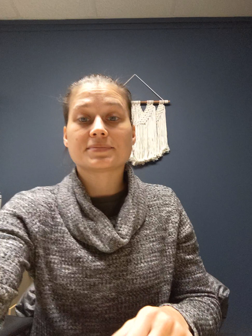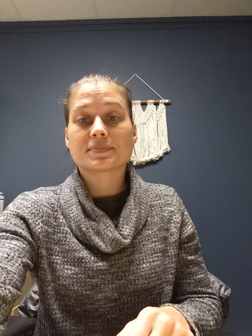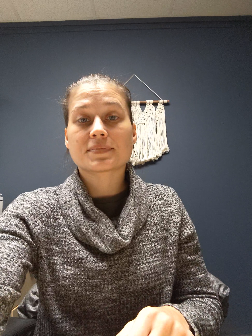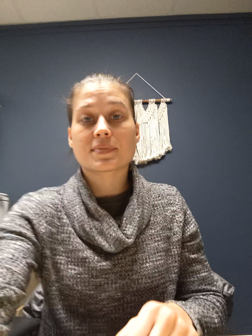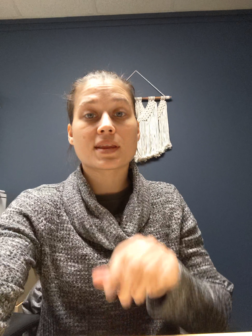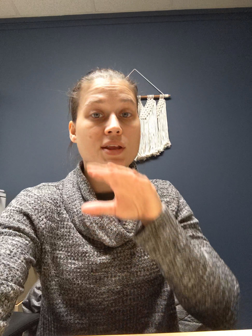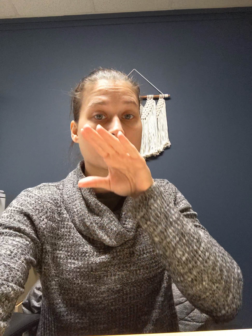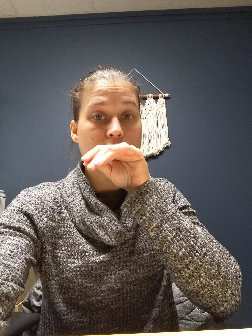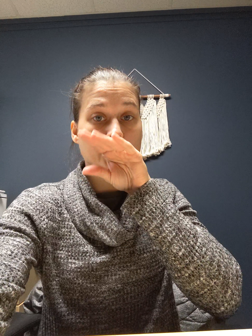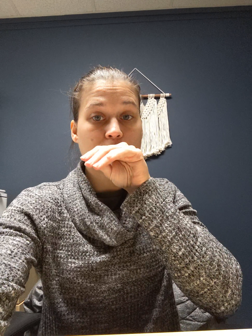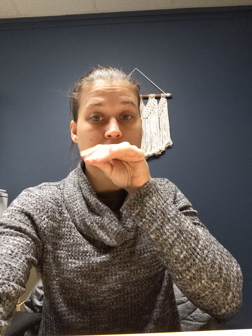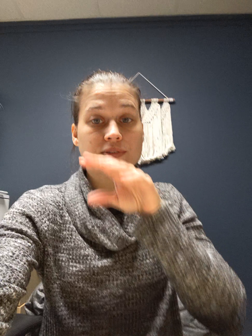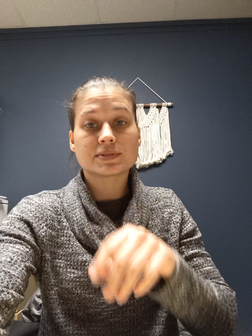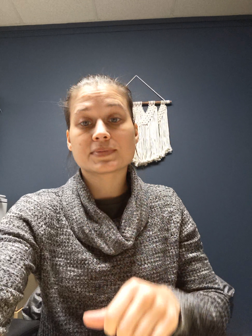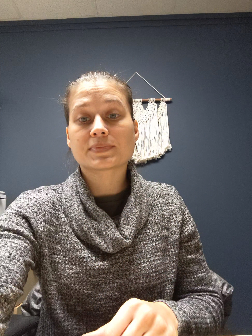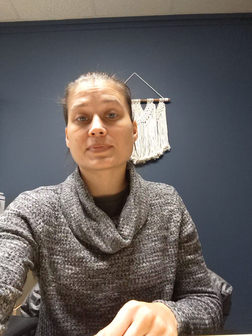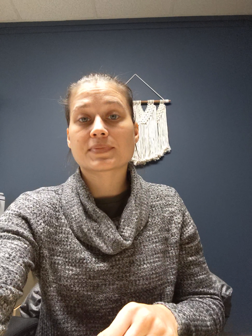goose